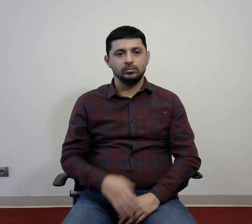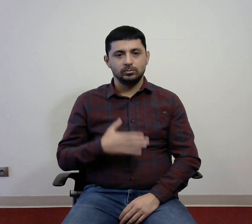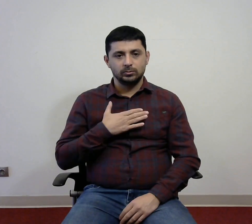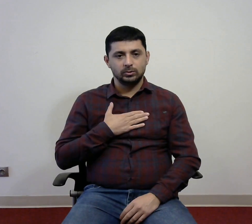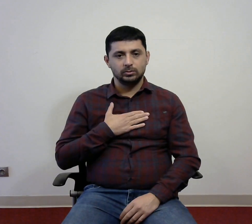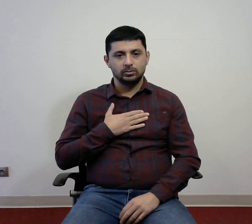mən